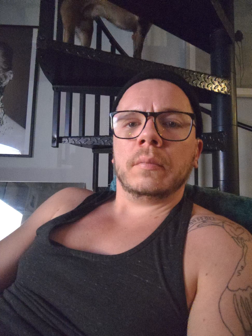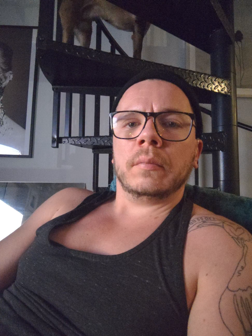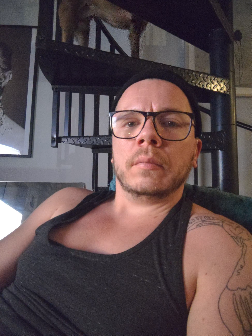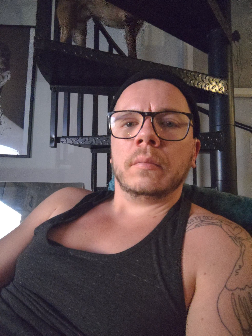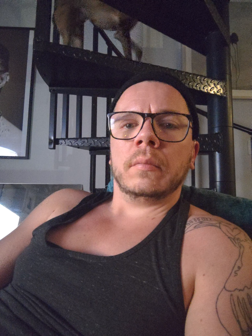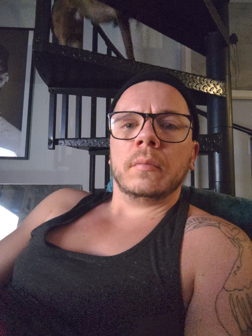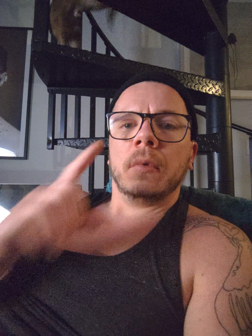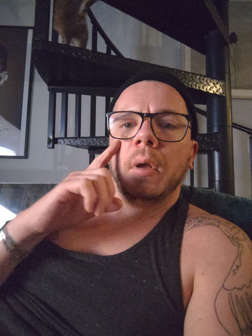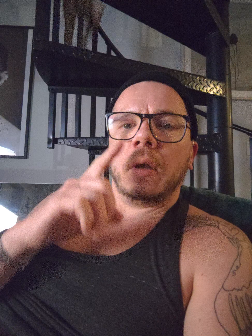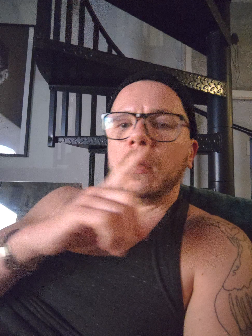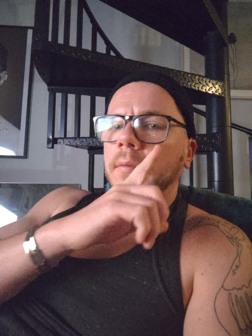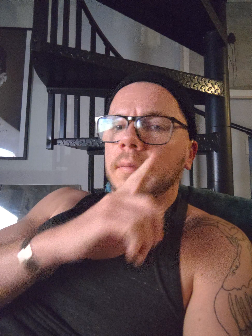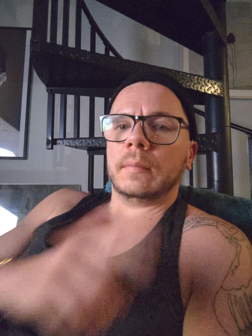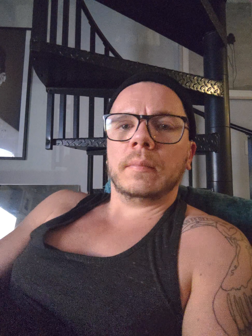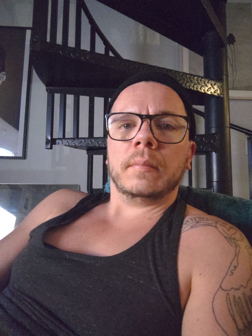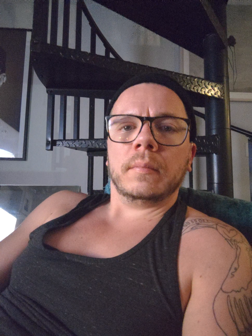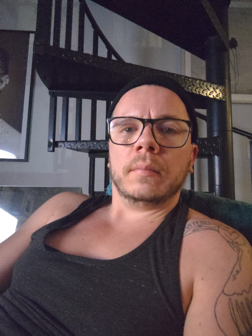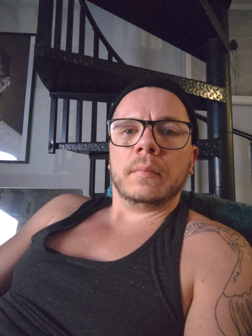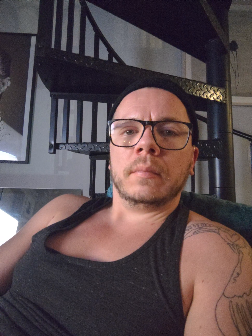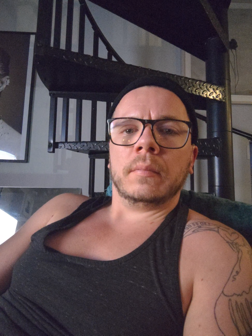eye